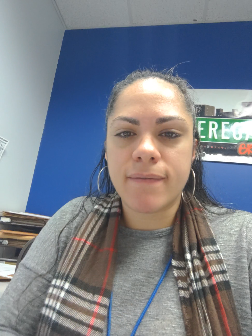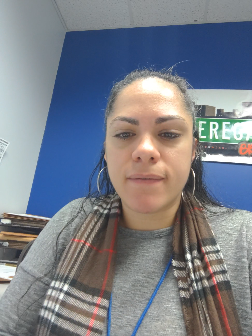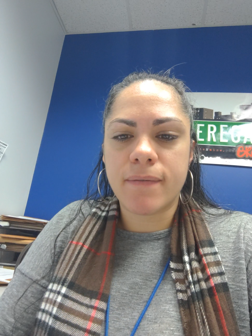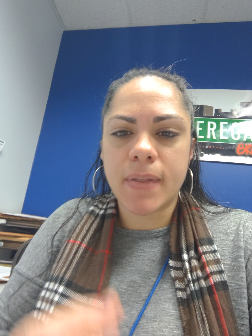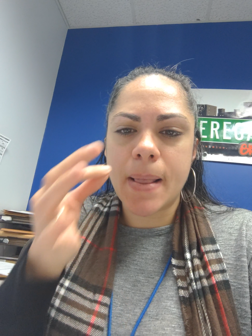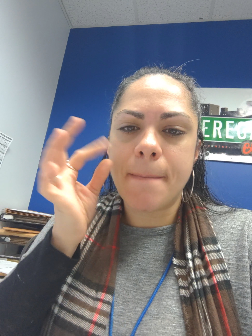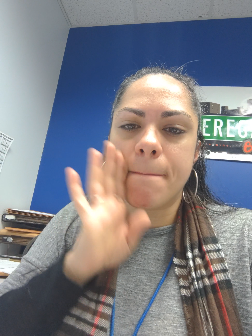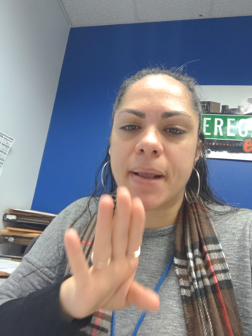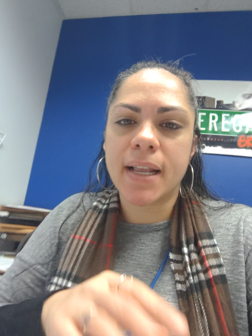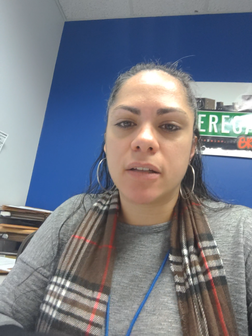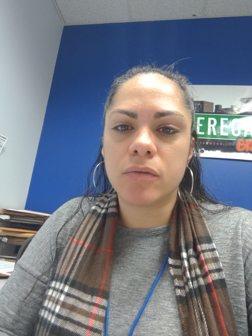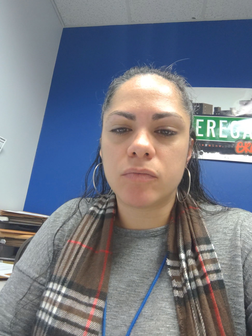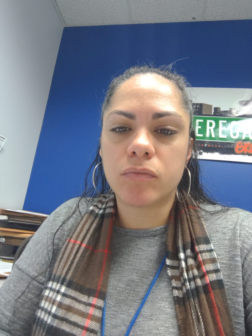bee